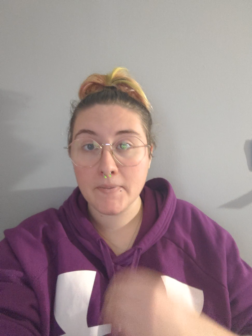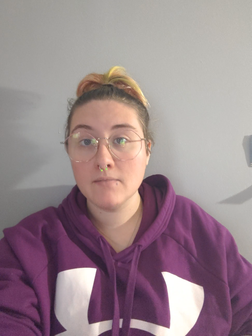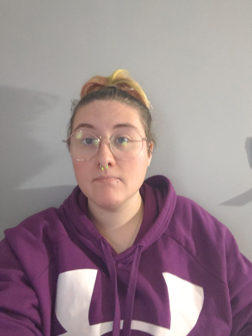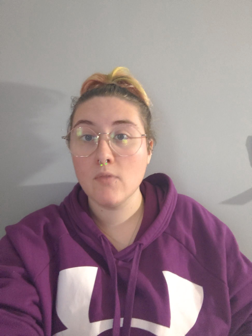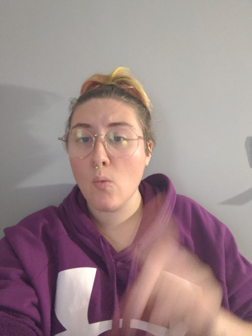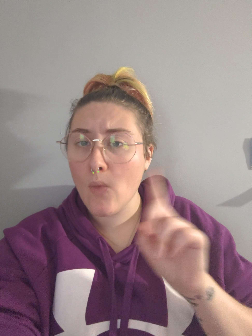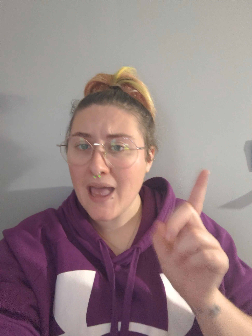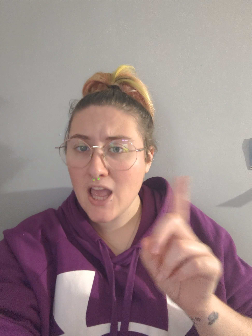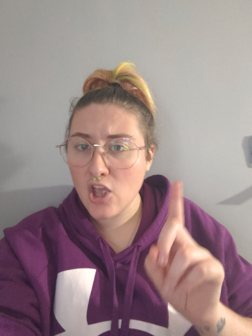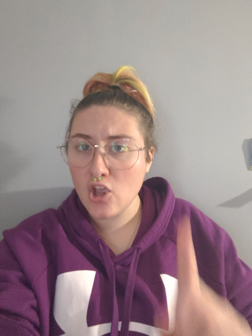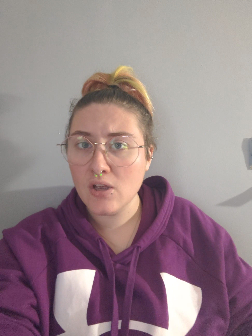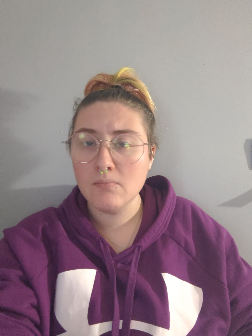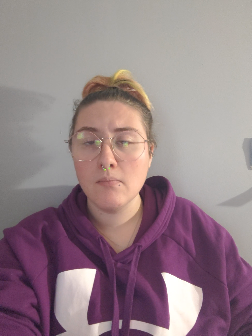where